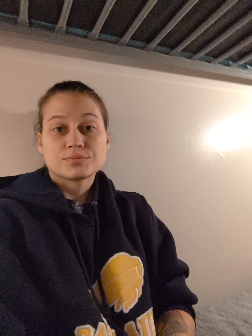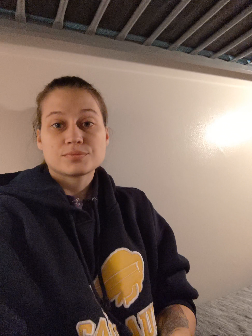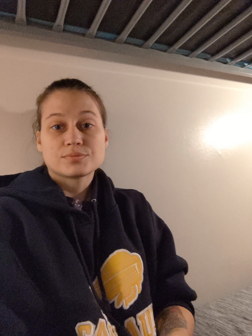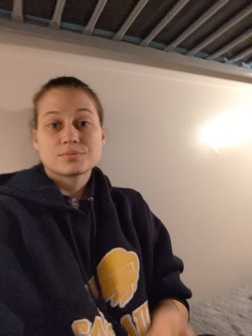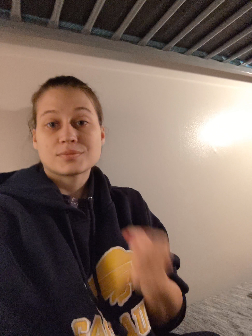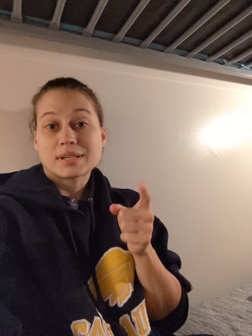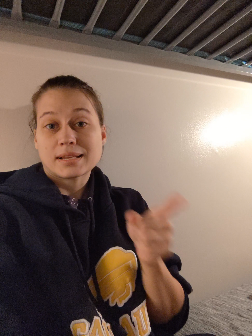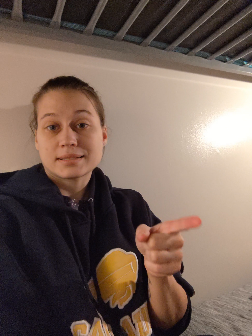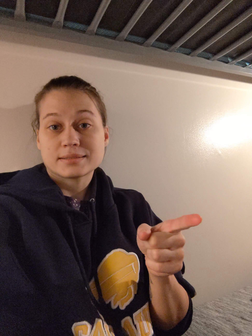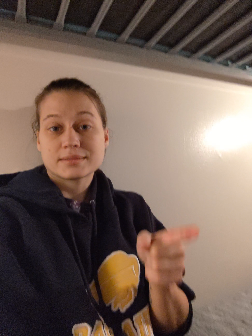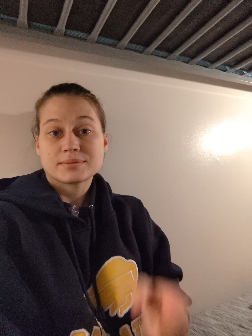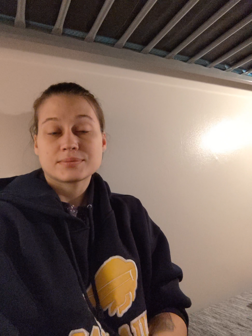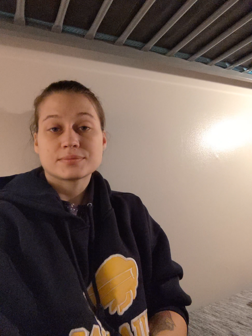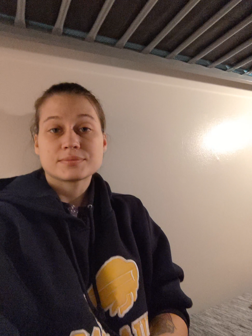he/she/it